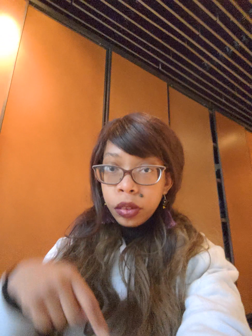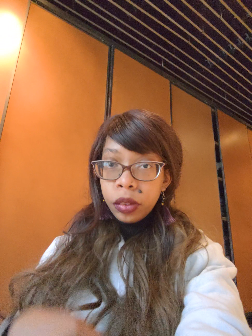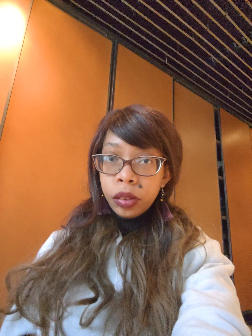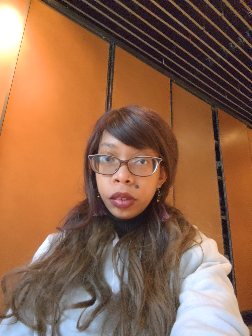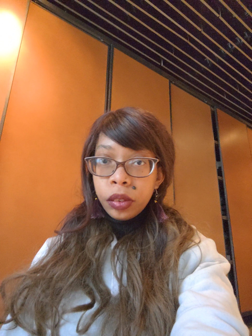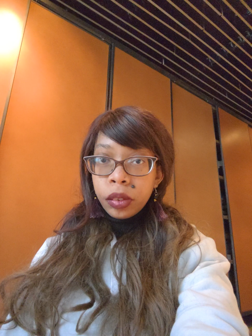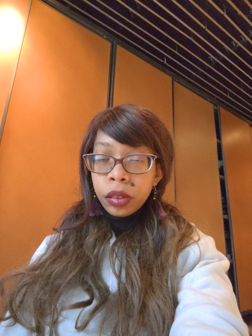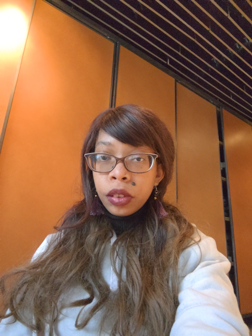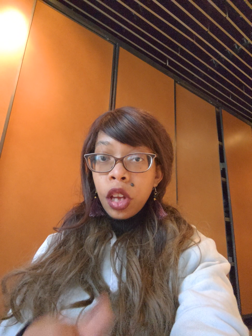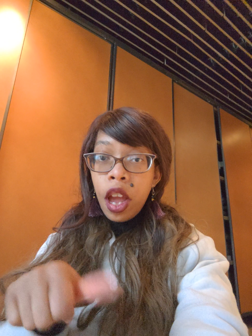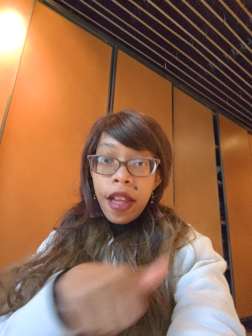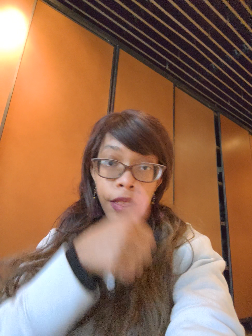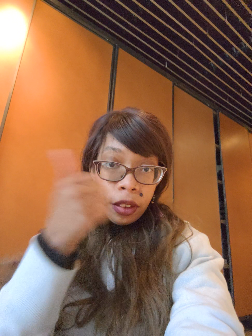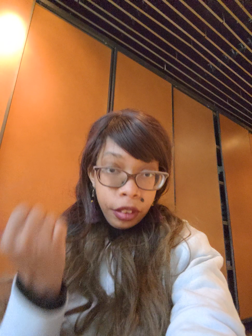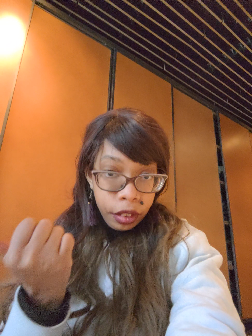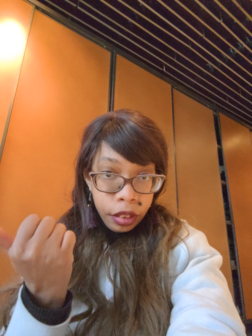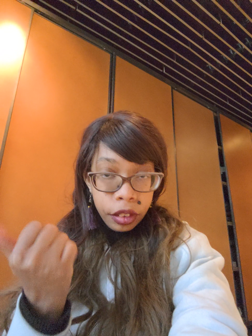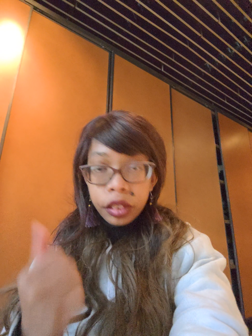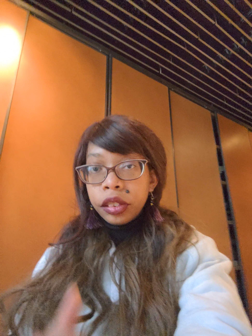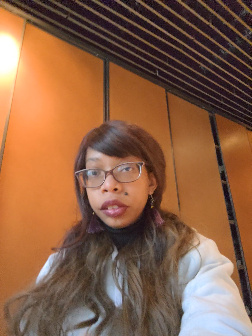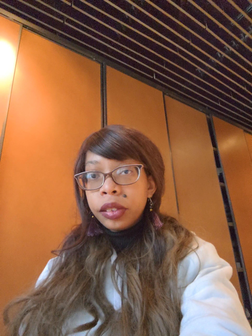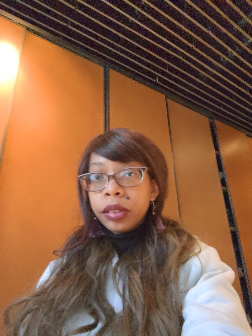another